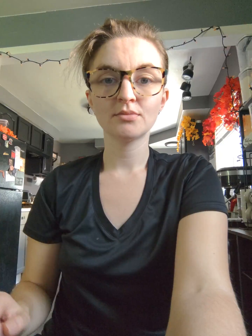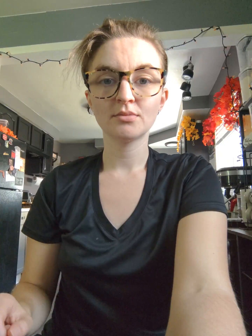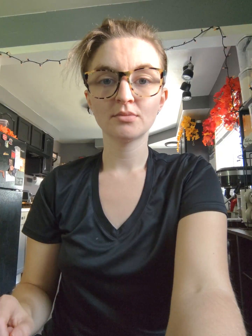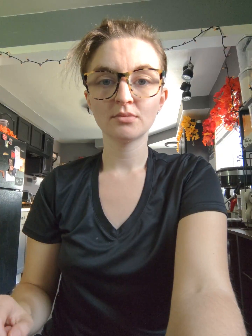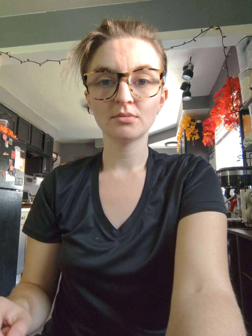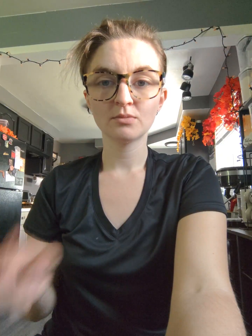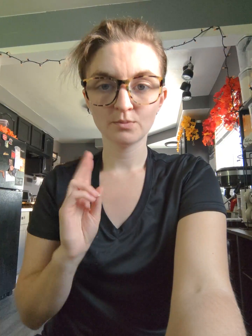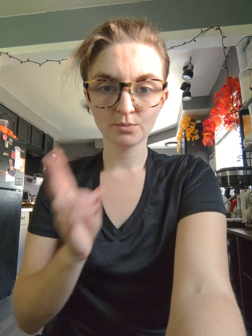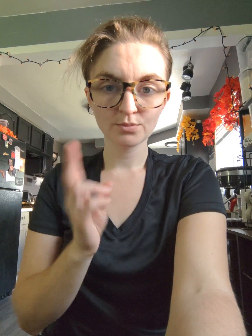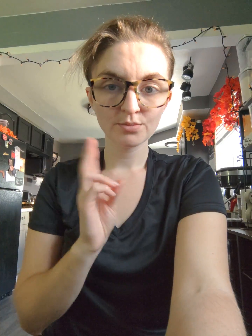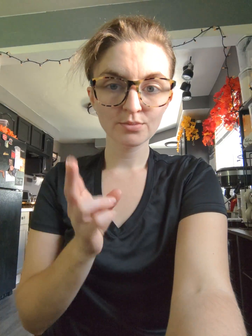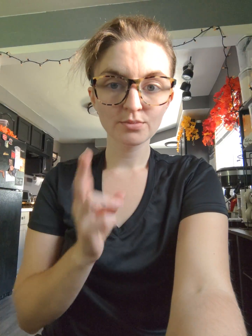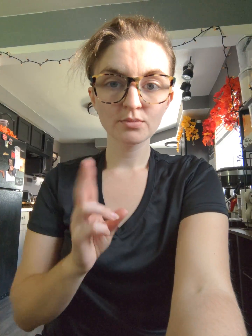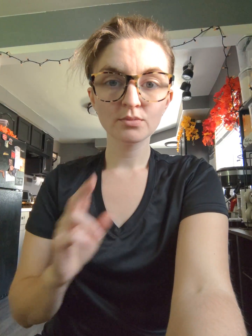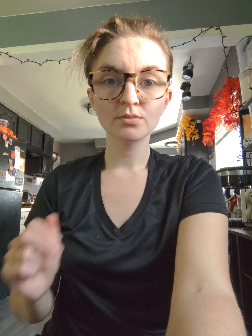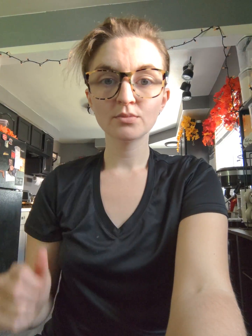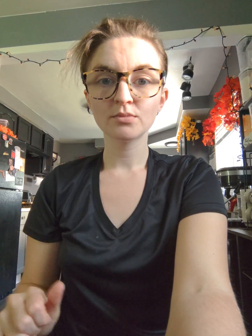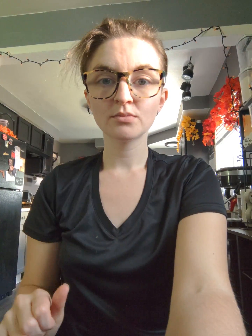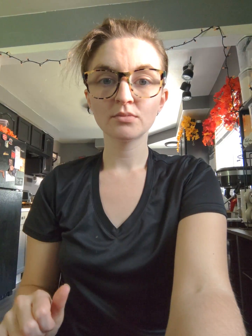hurry